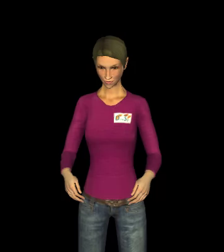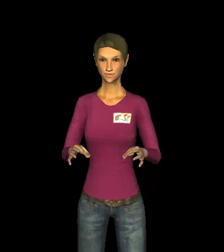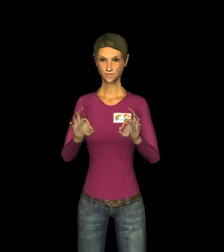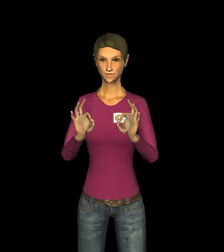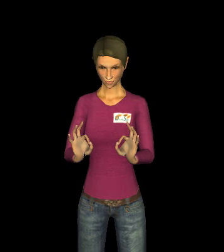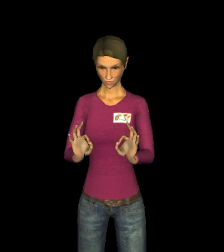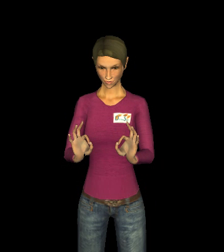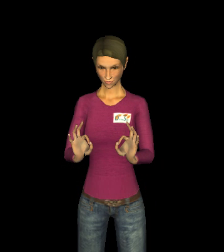فقط